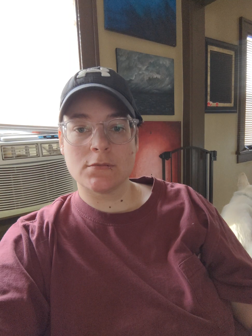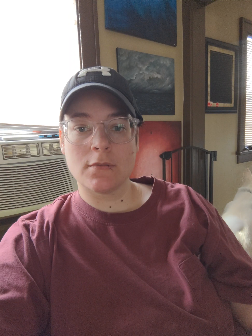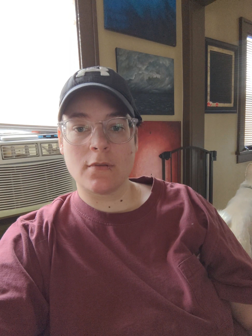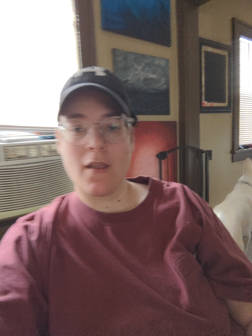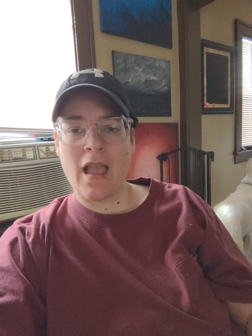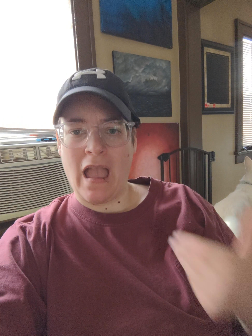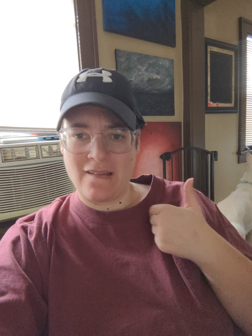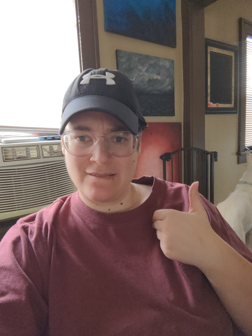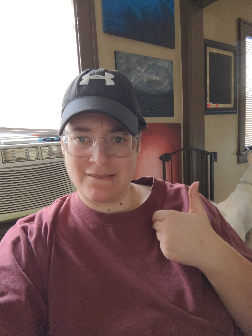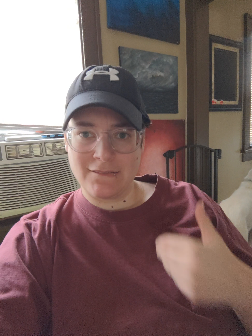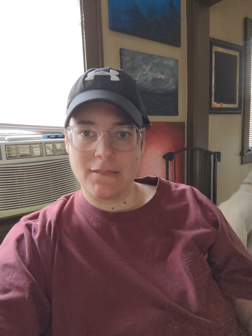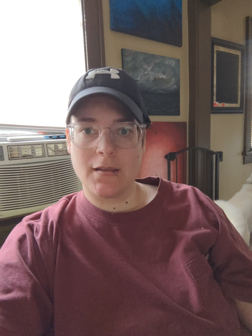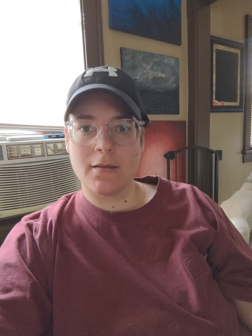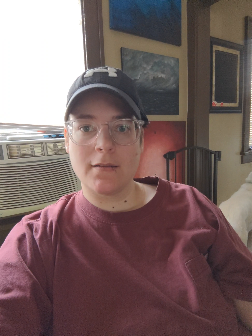have